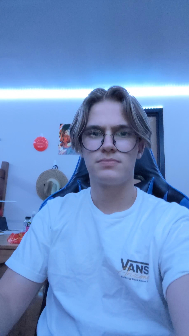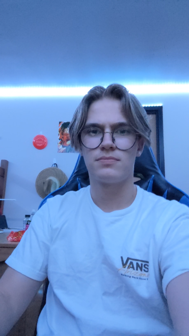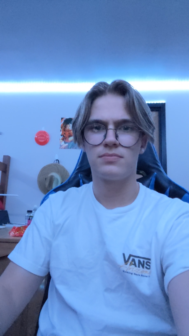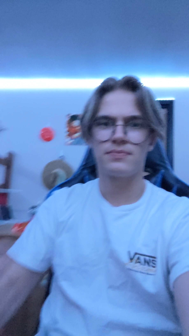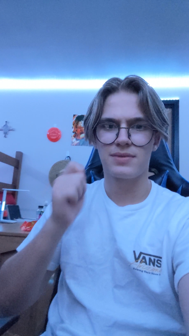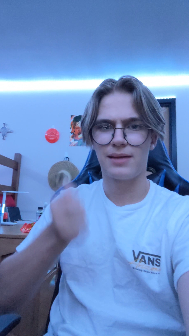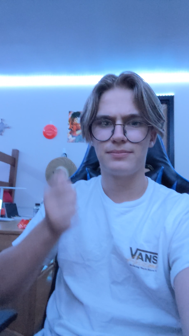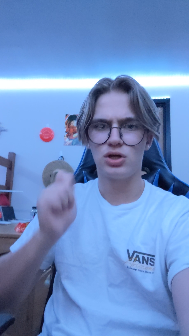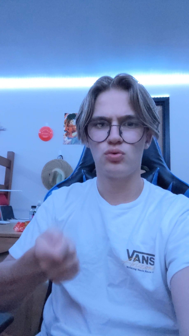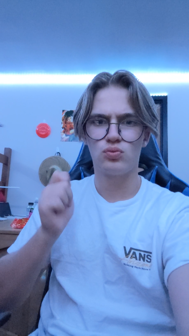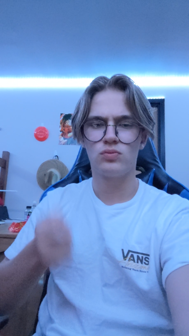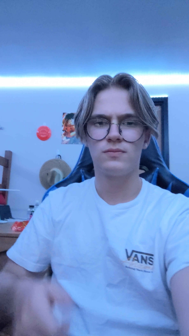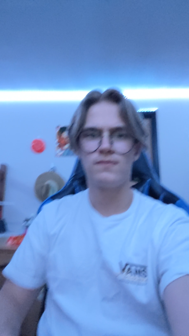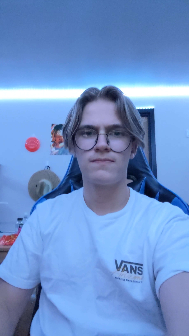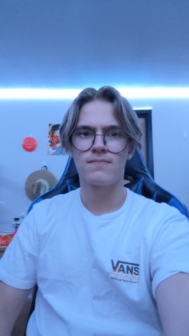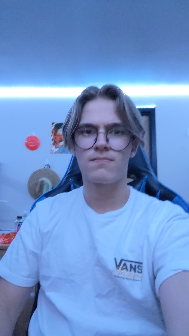hammer